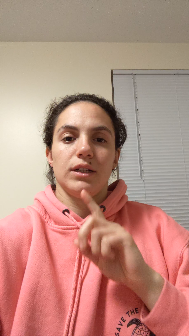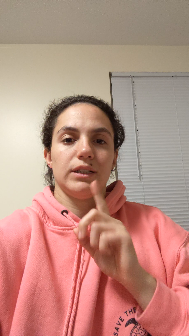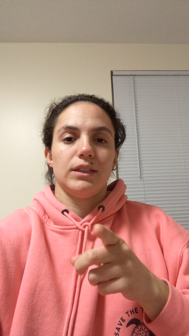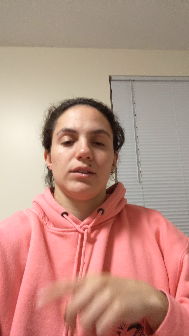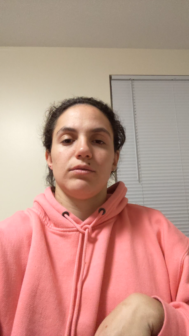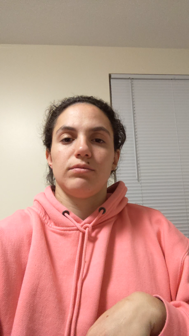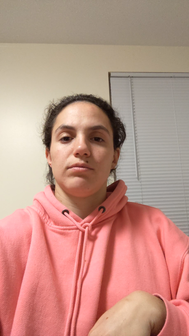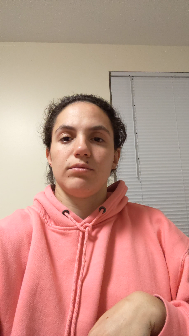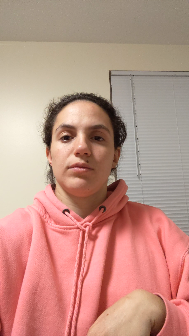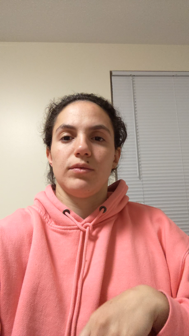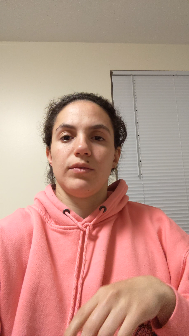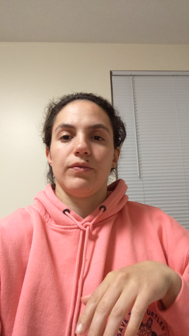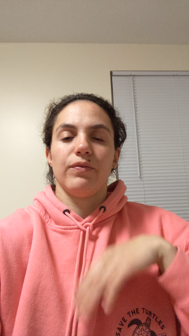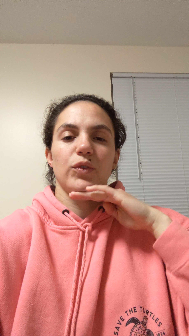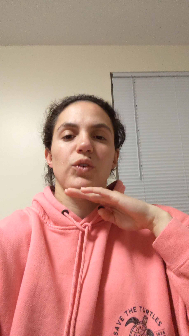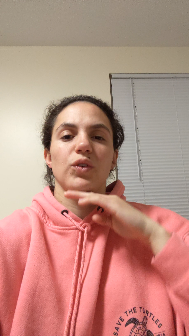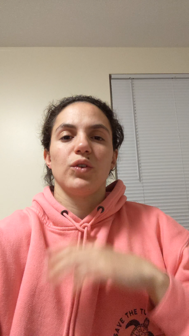full